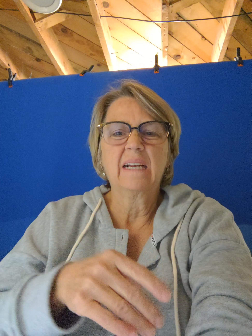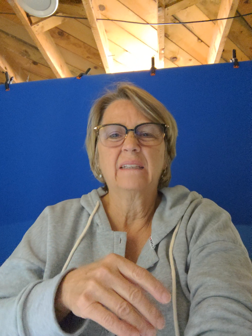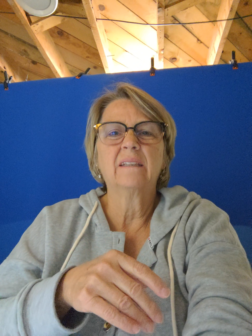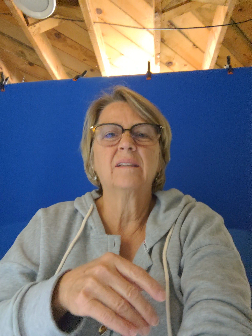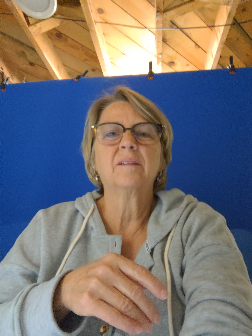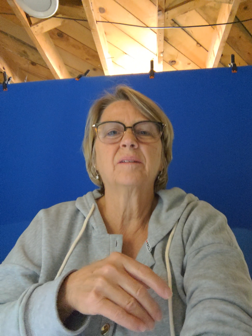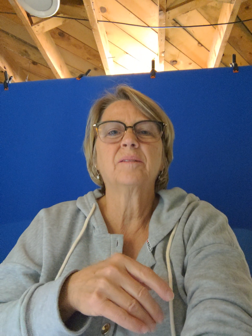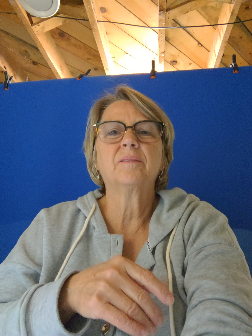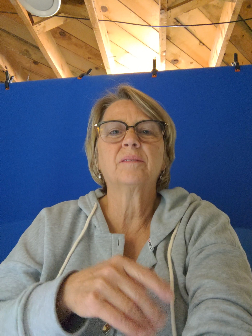hate